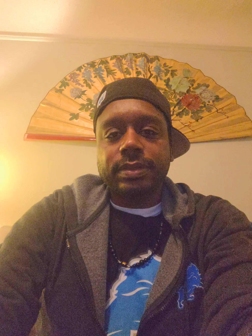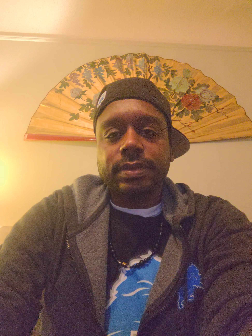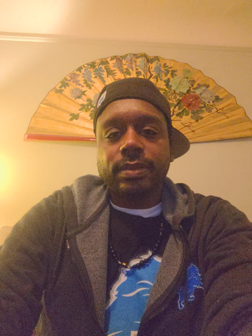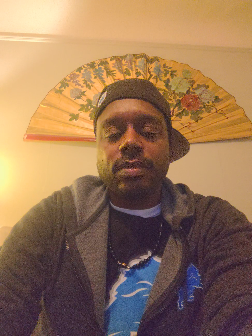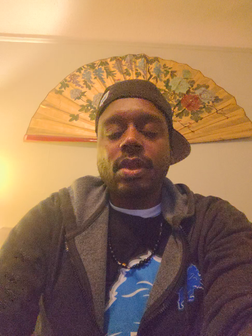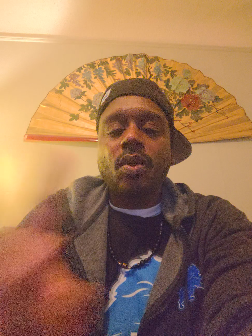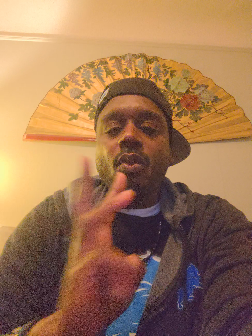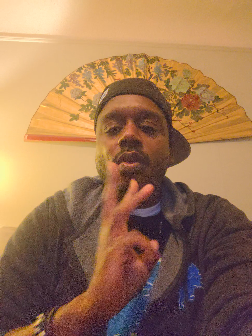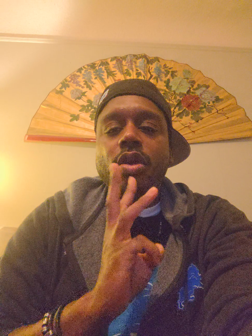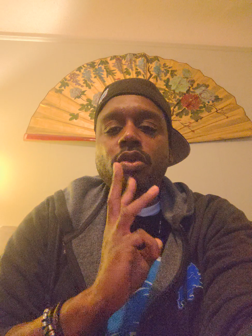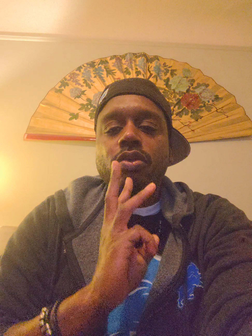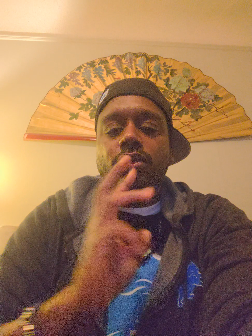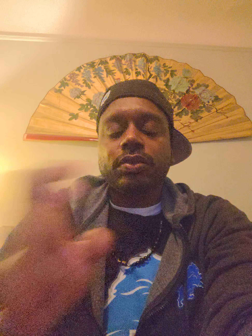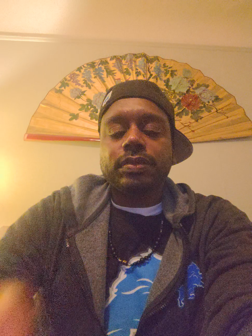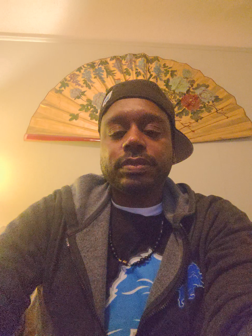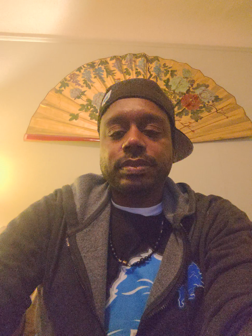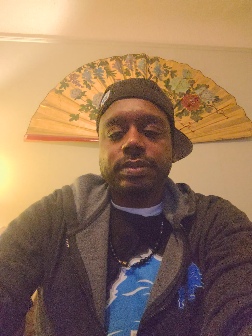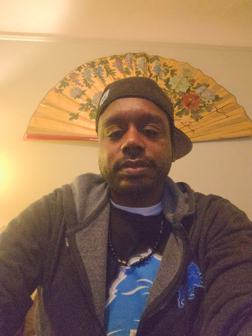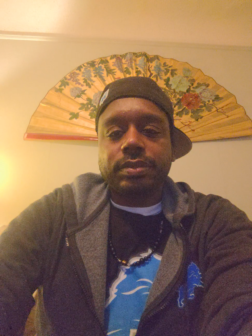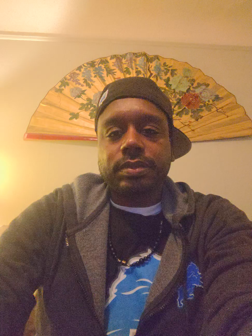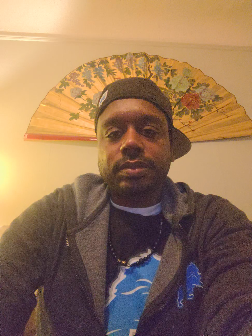water